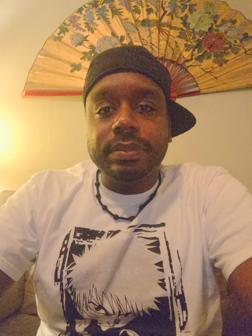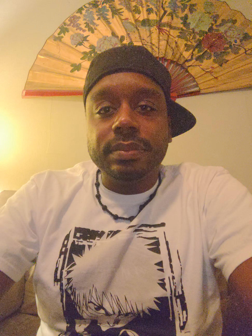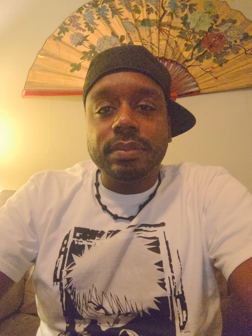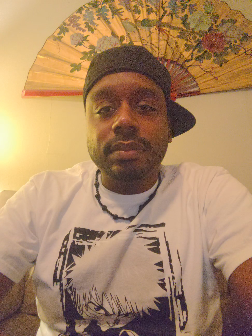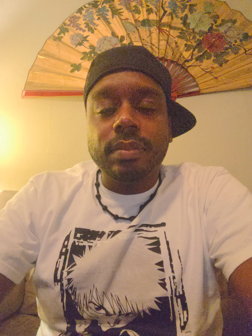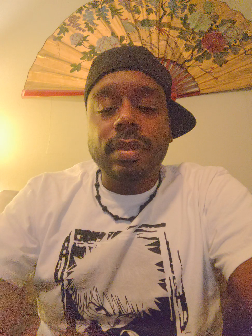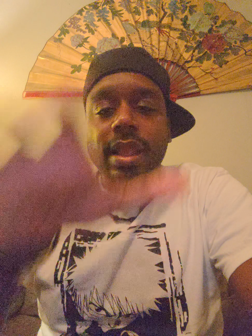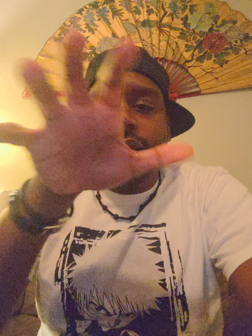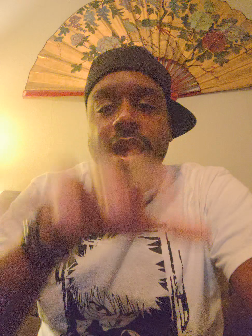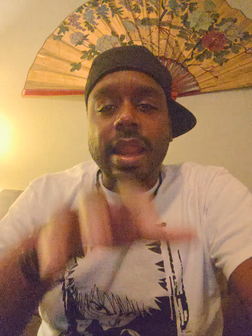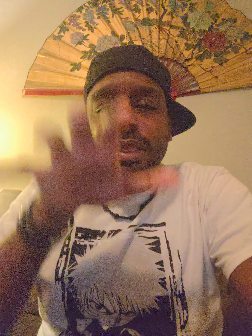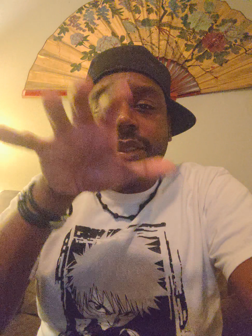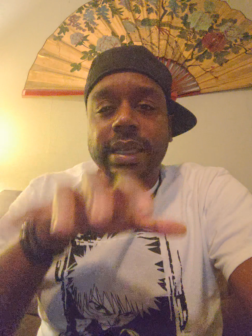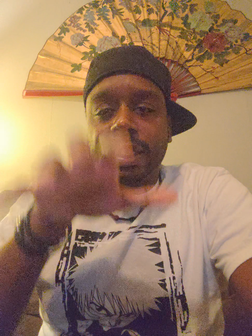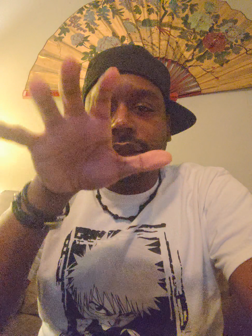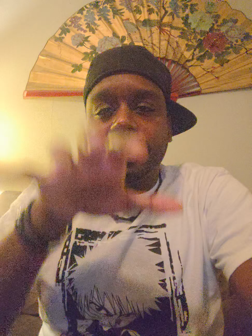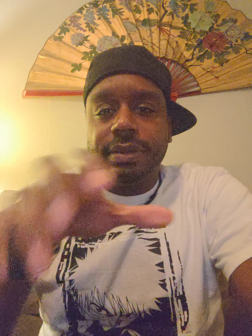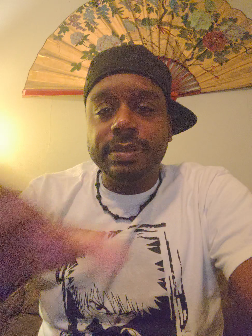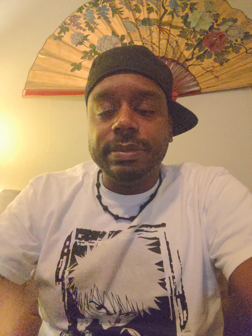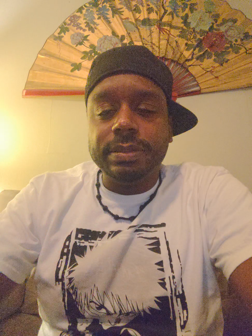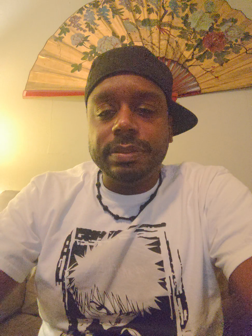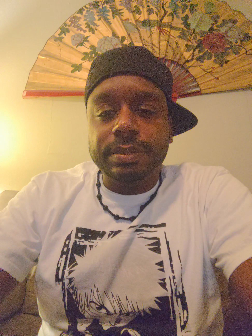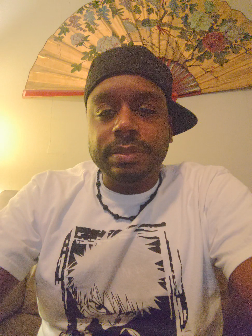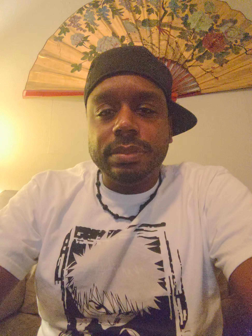alligator